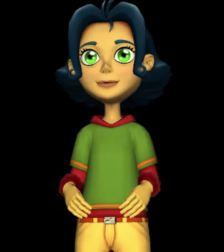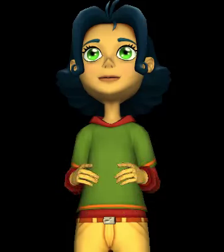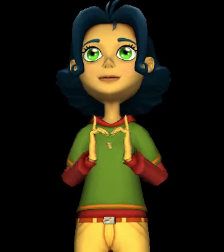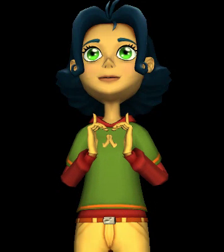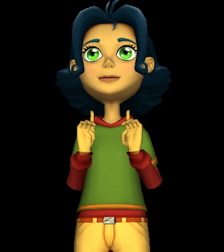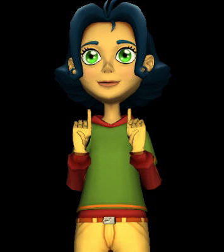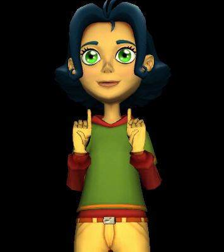ديمقراطية